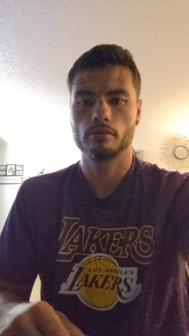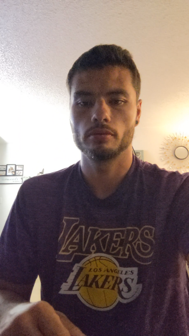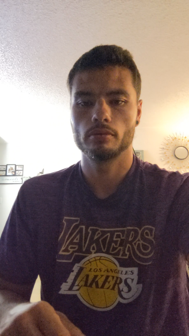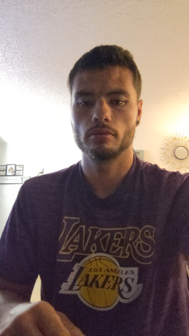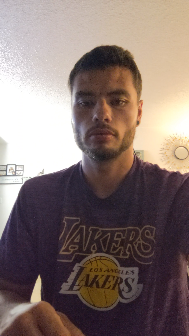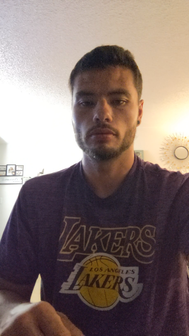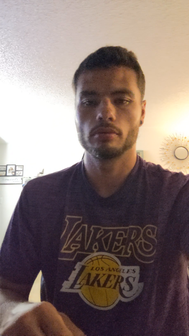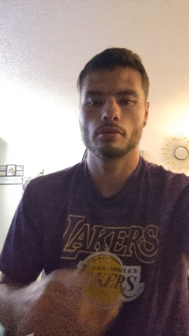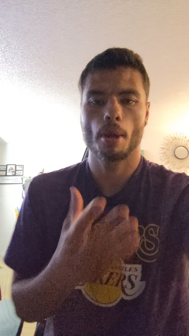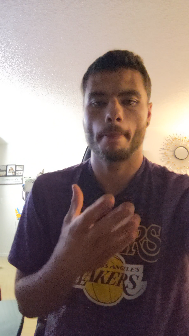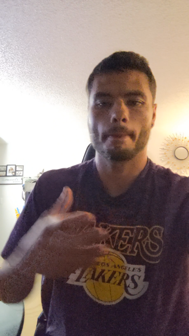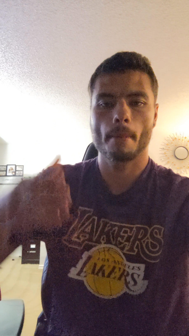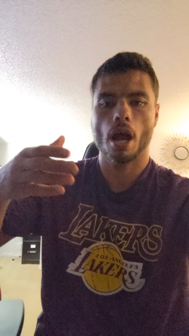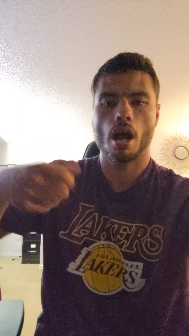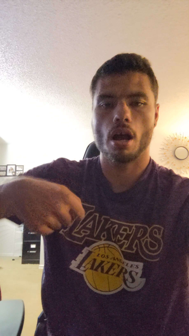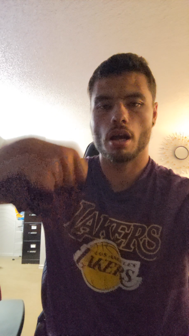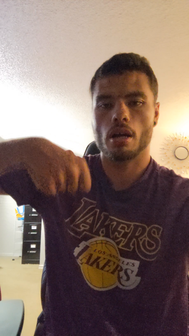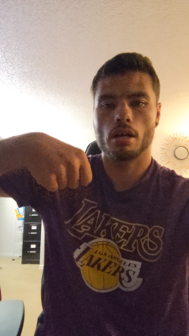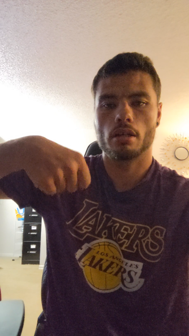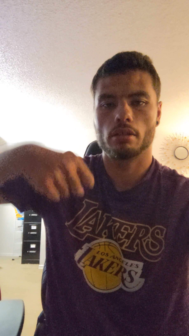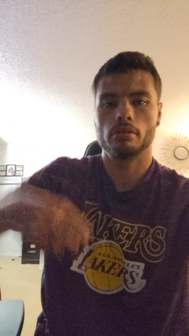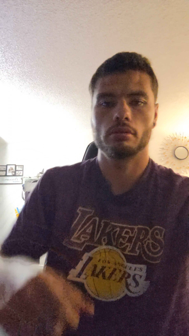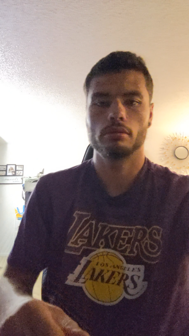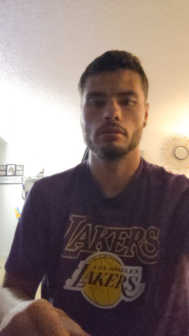bucket